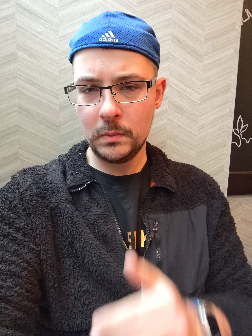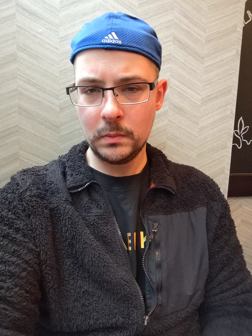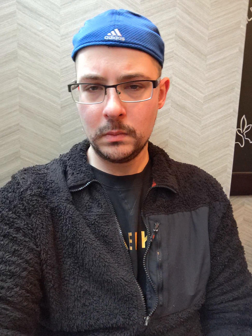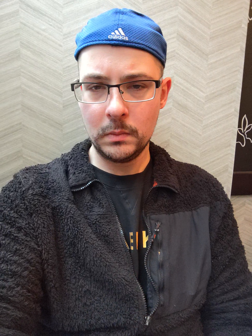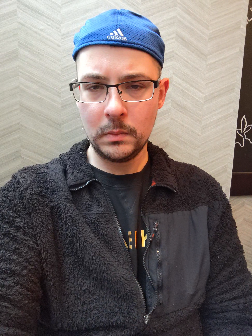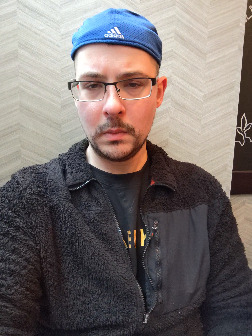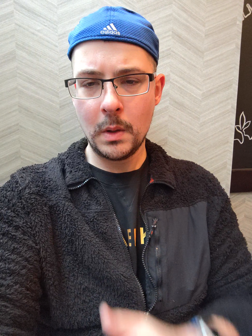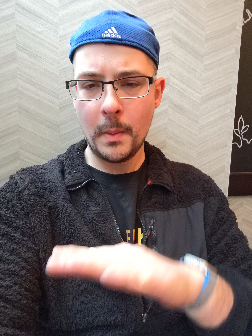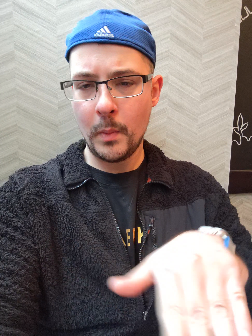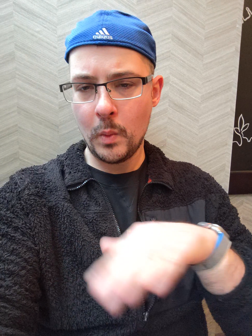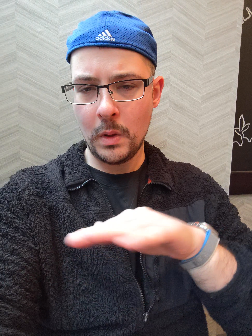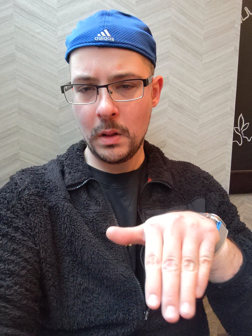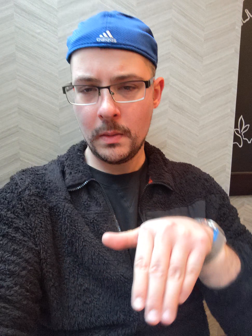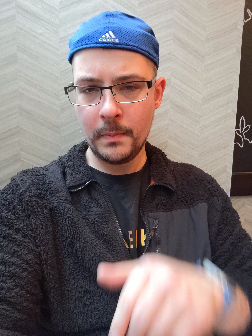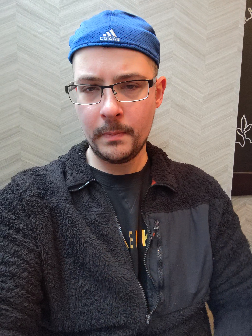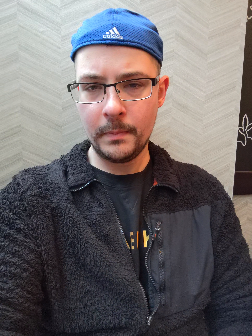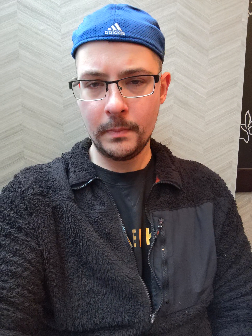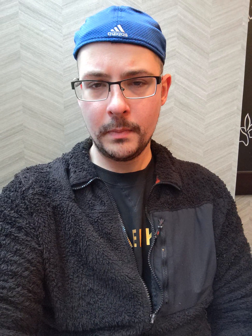pool